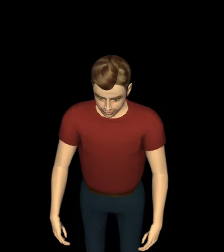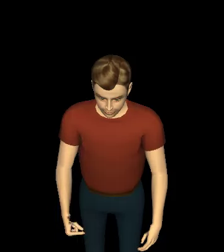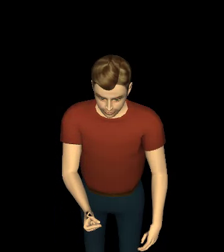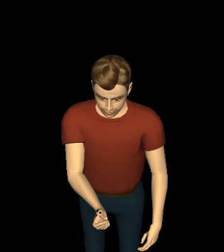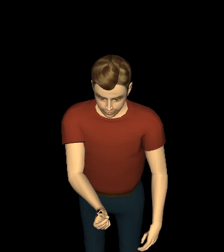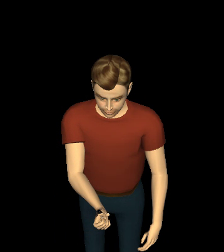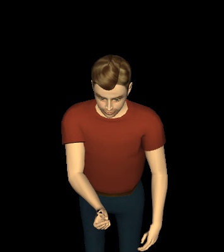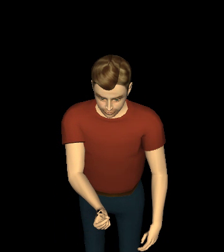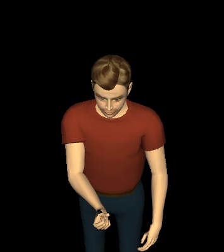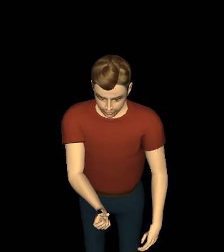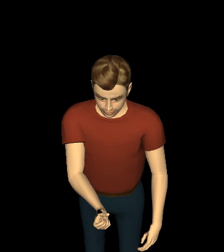مال